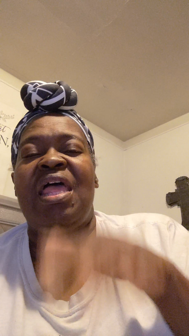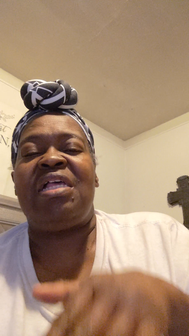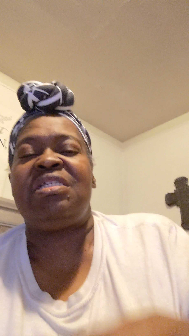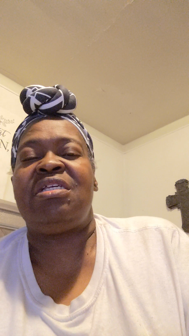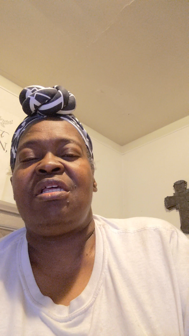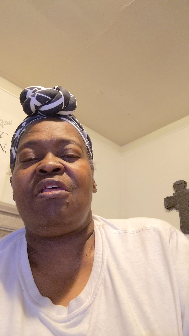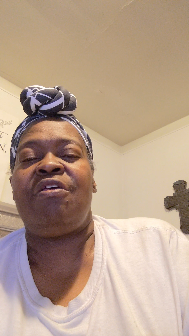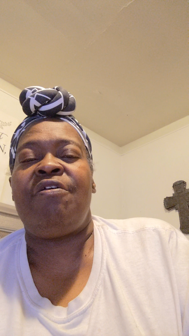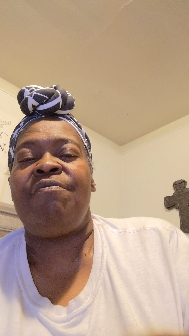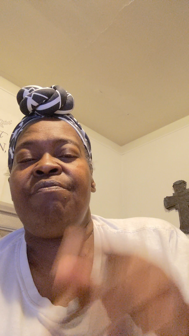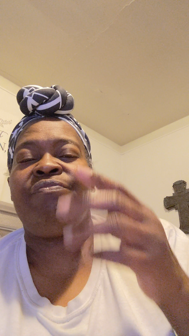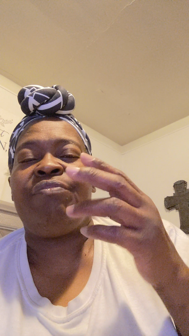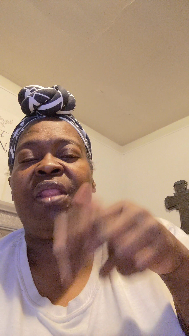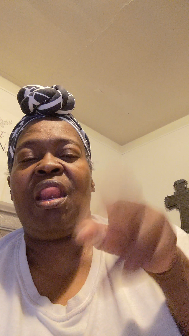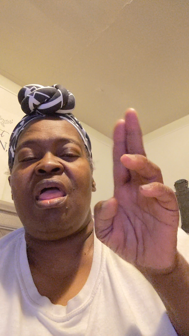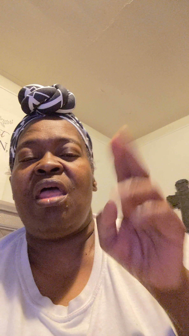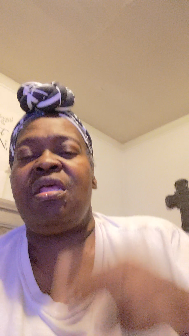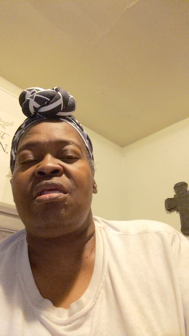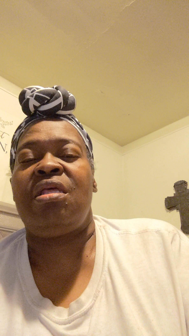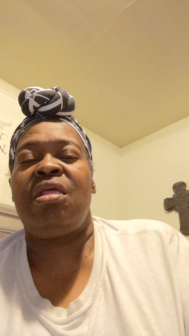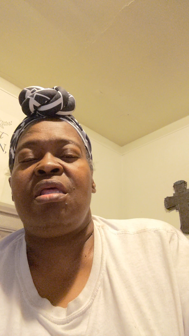lick